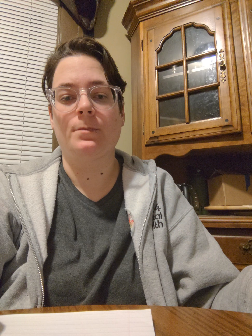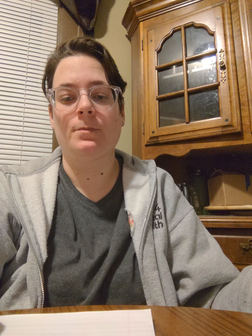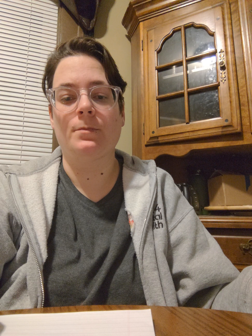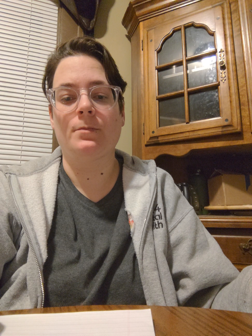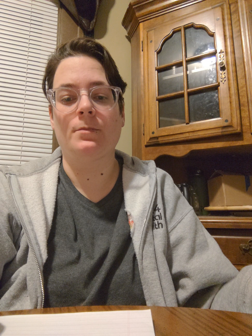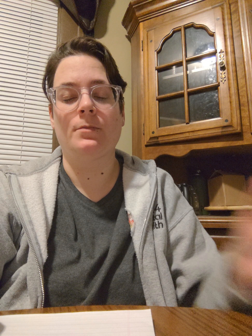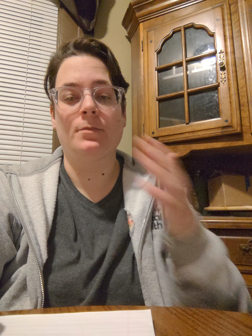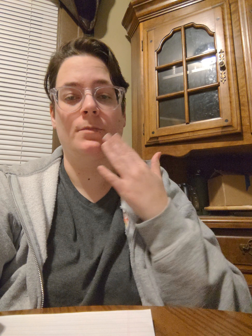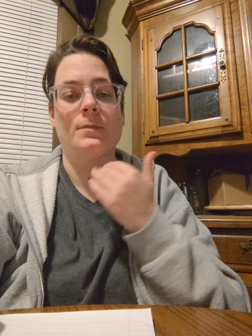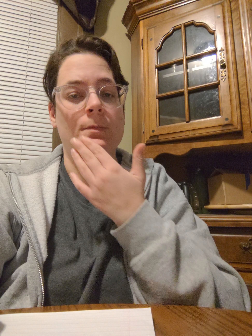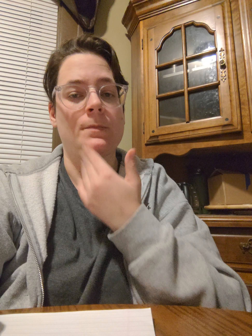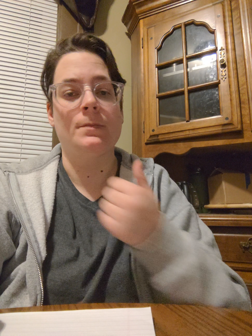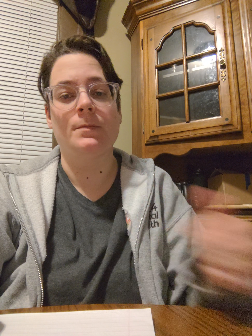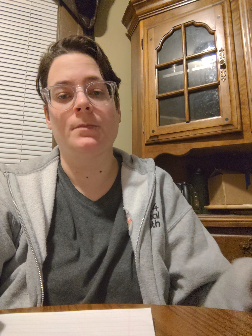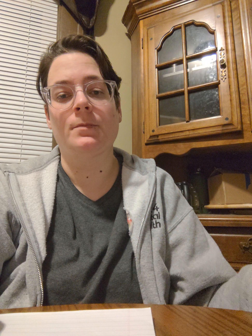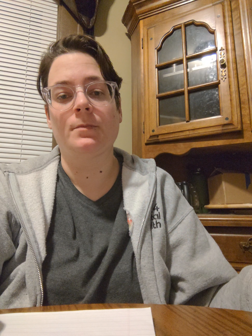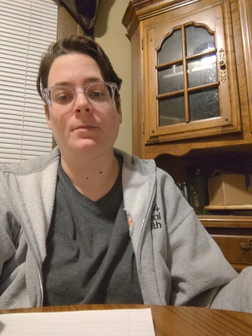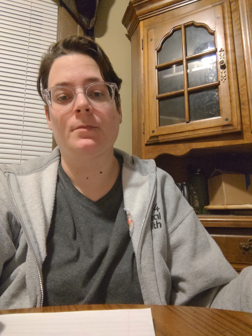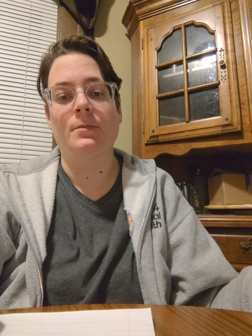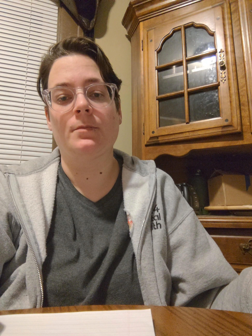napkin